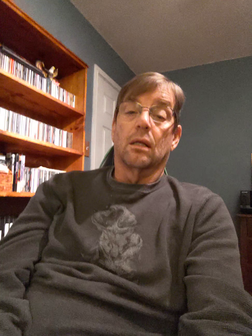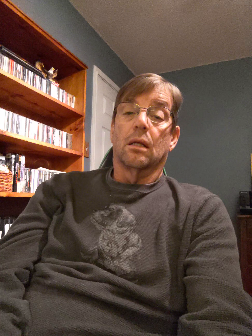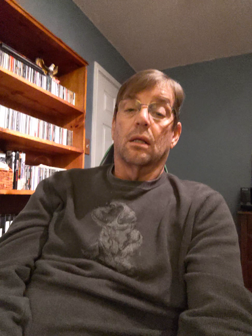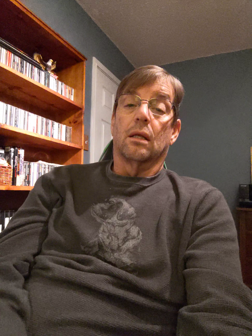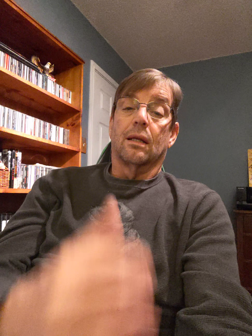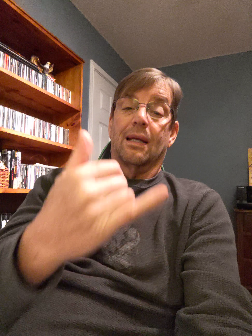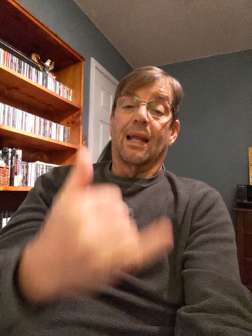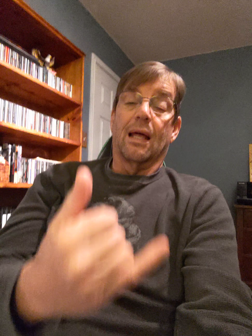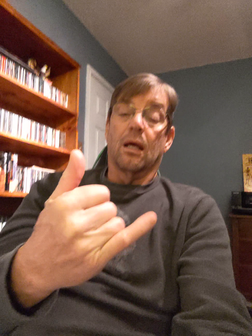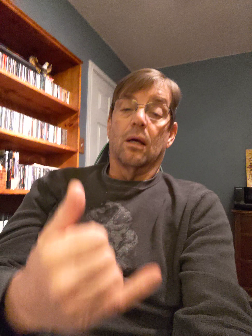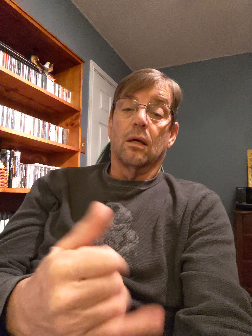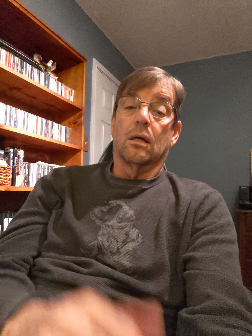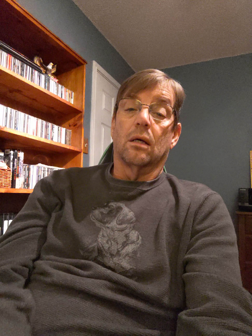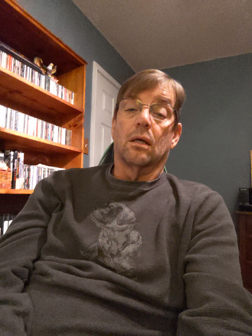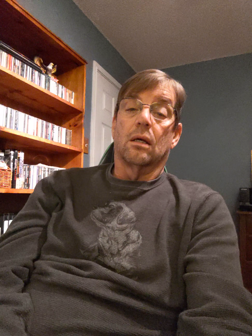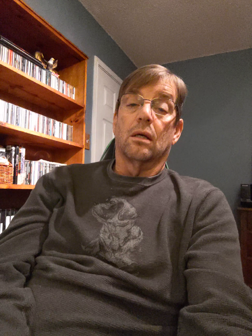now